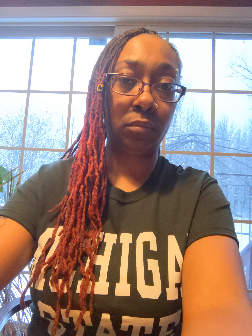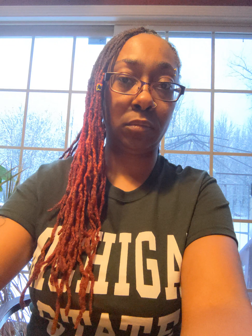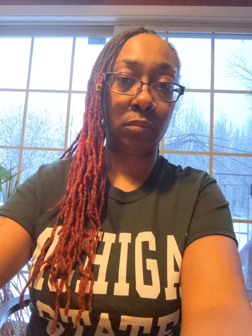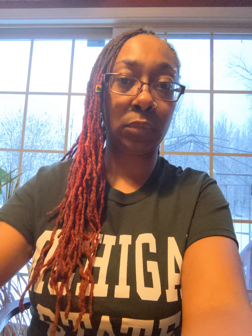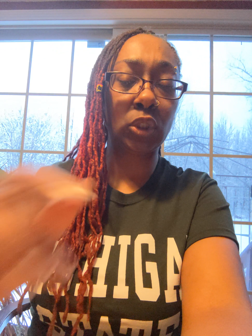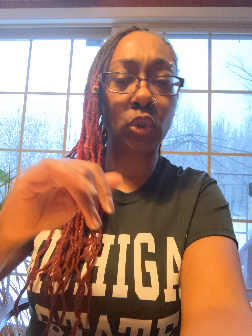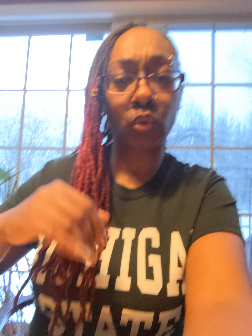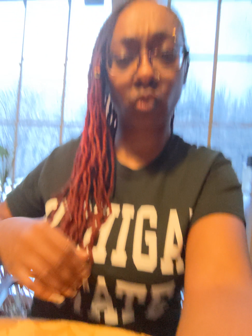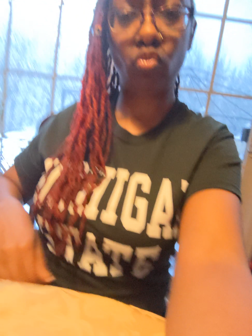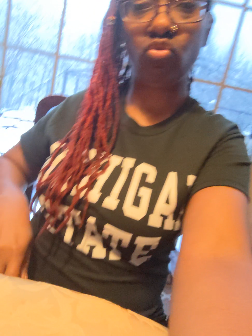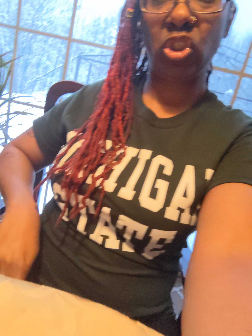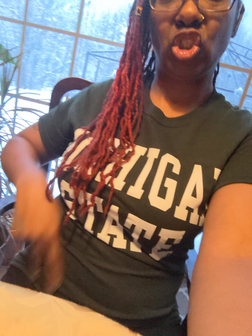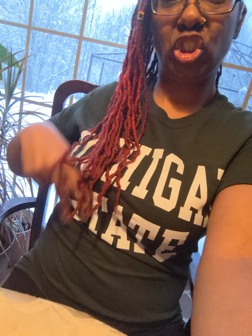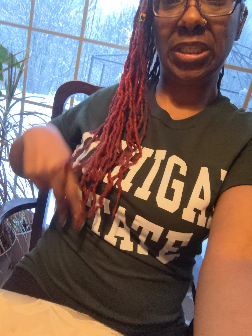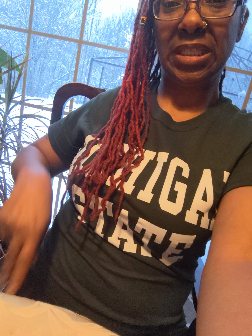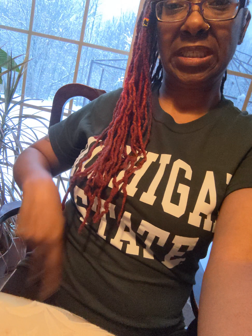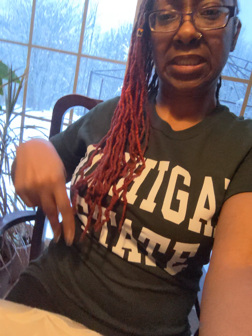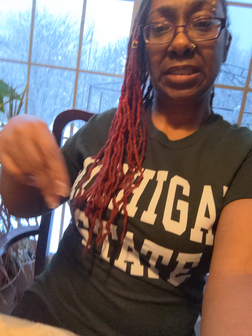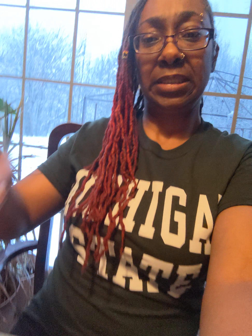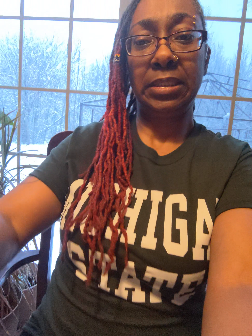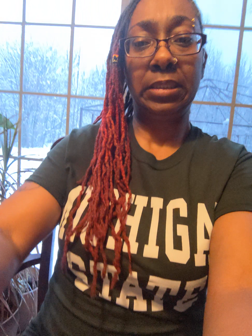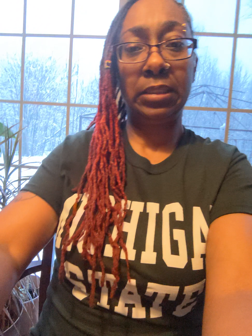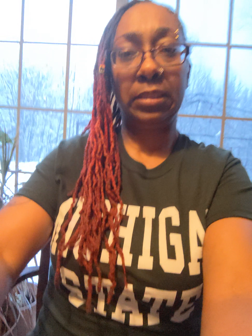jeans